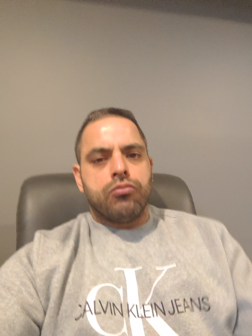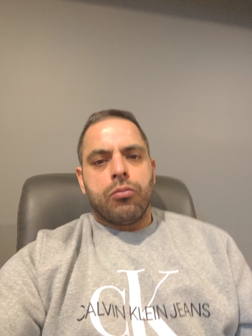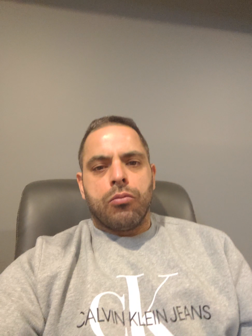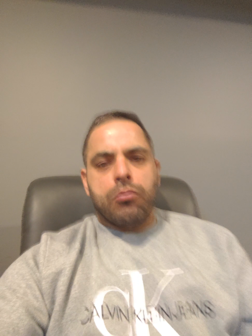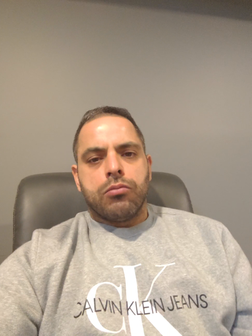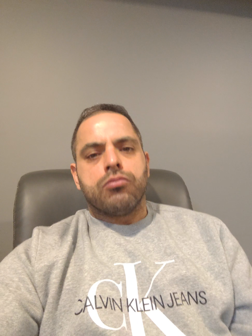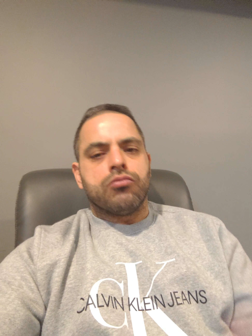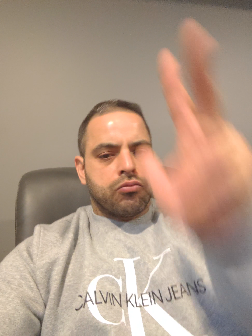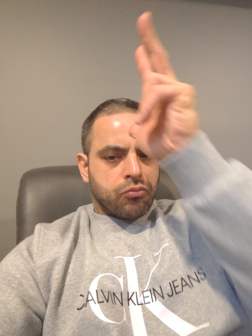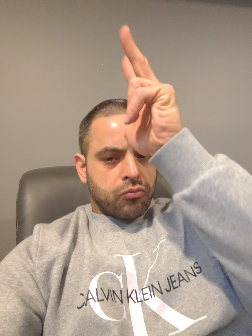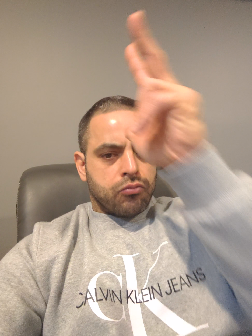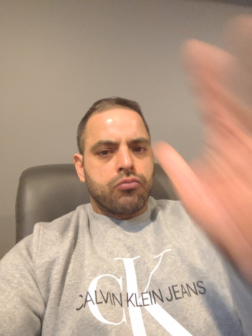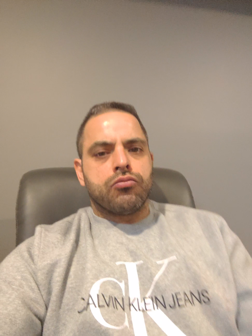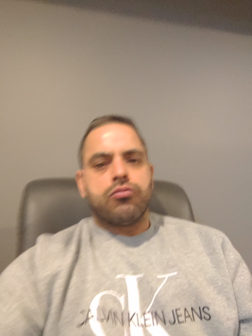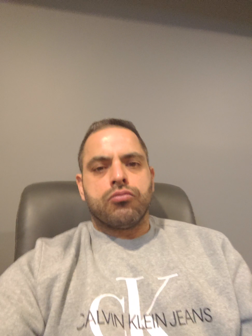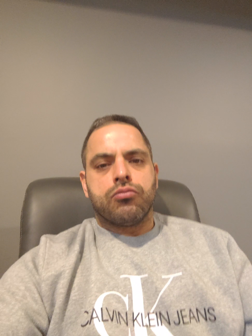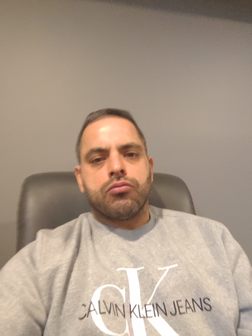hen